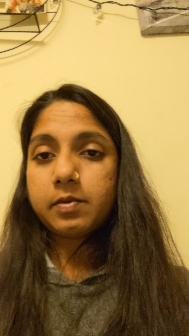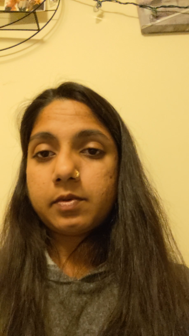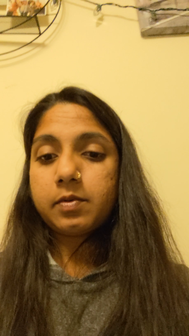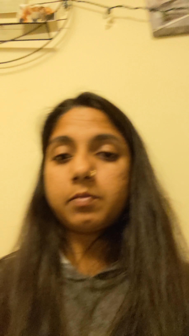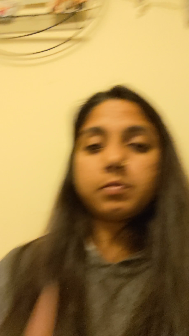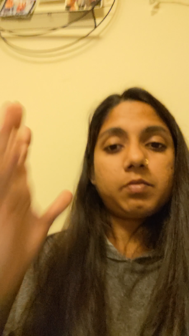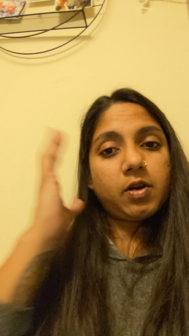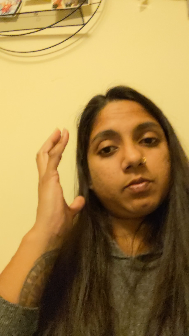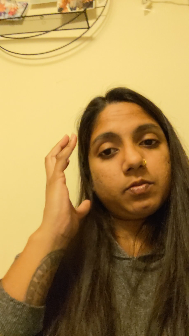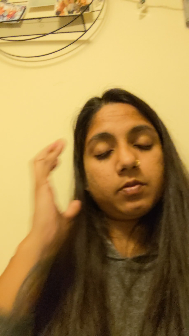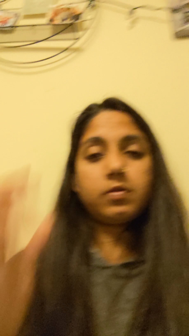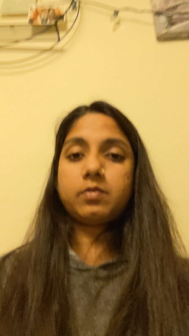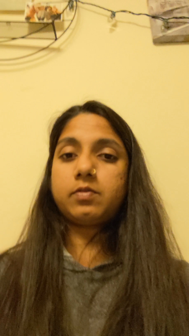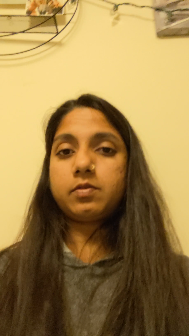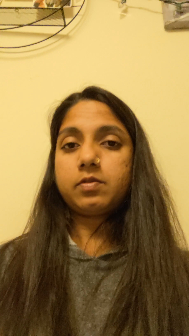pillow